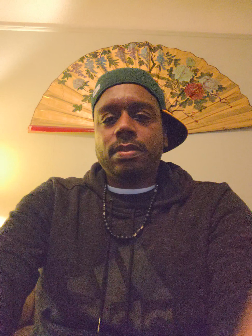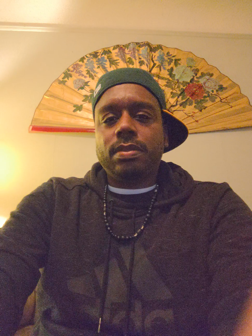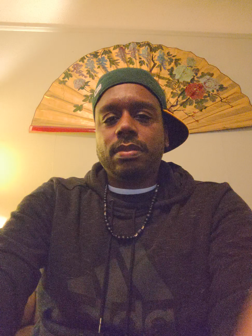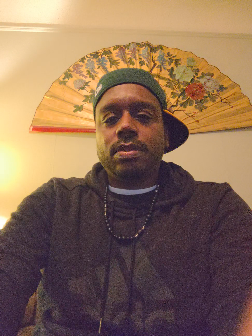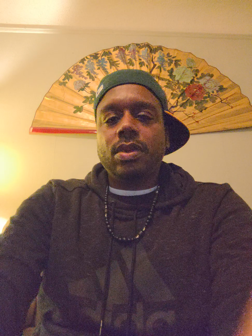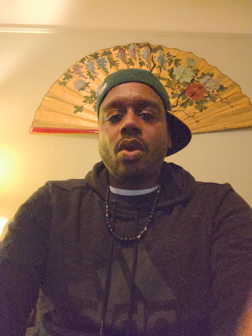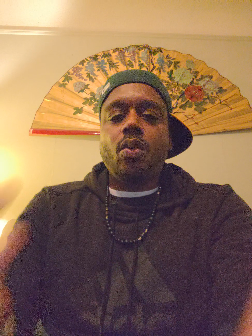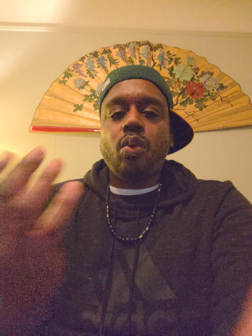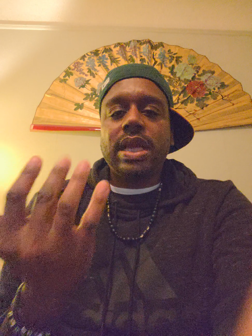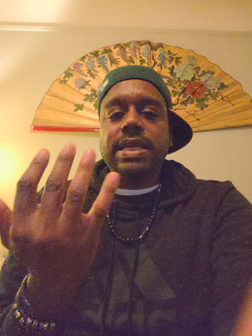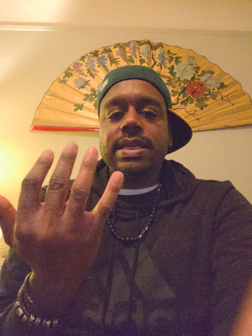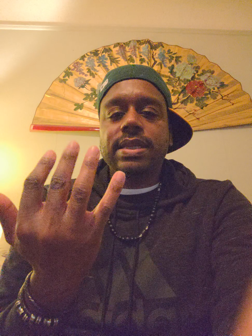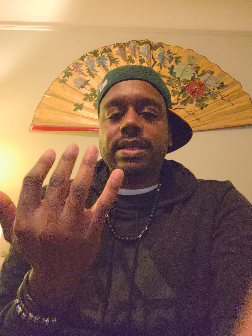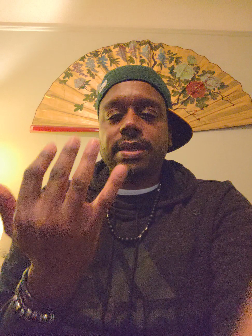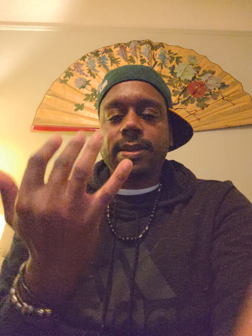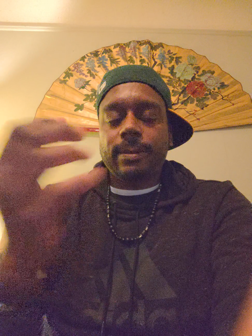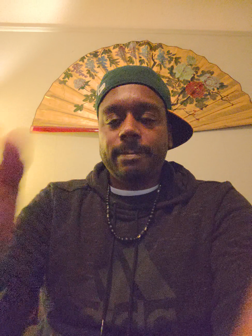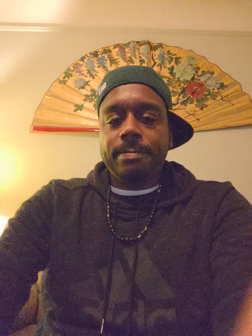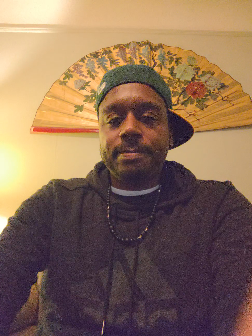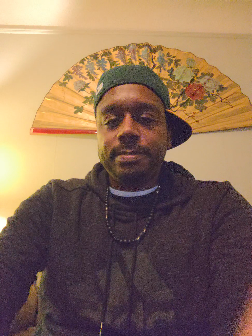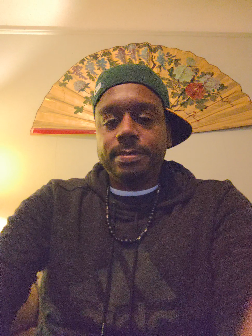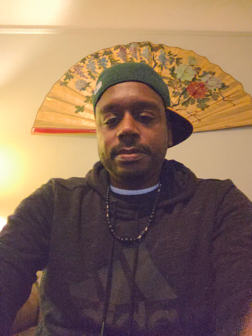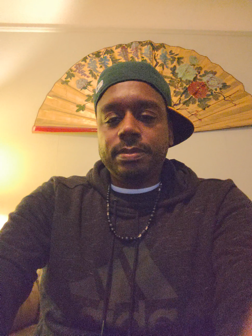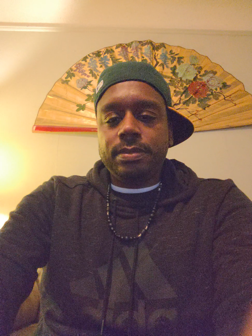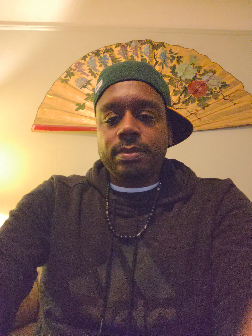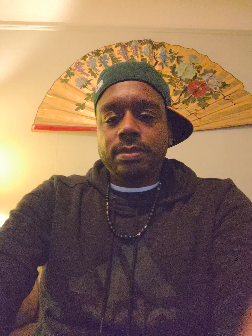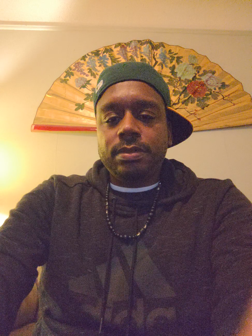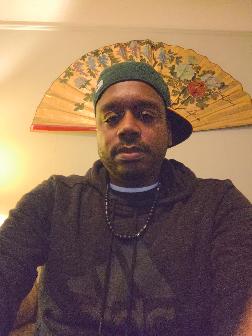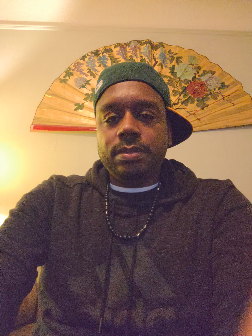wait